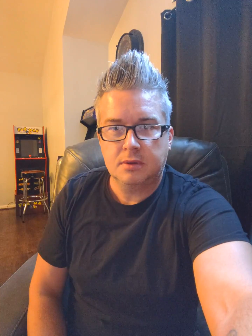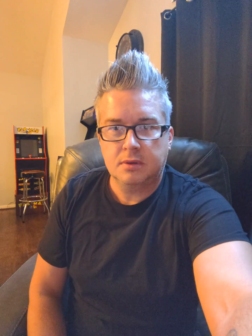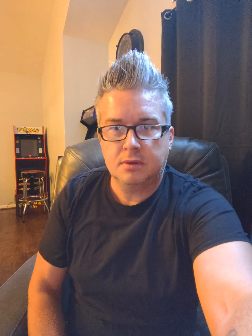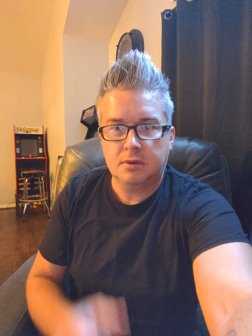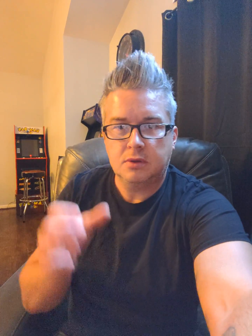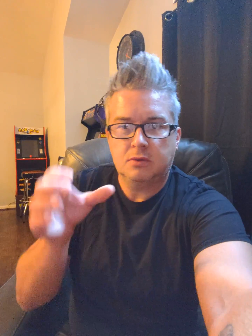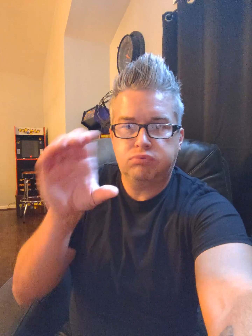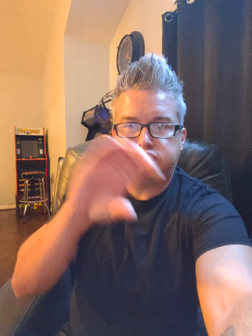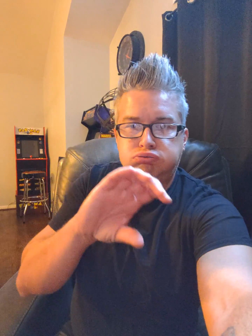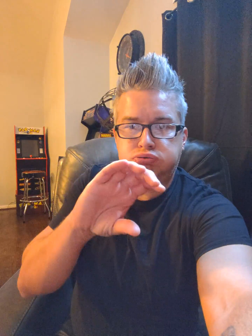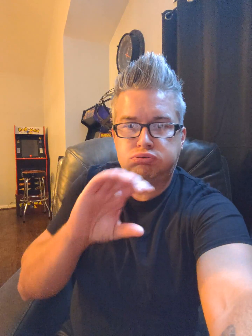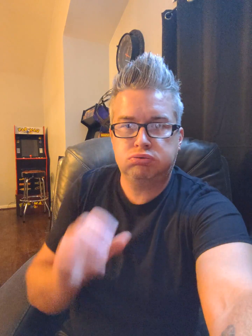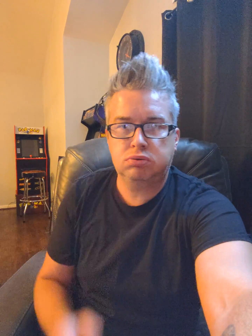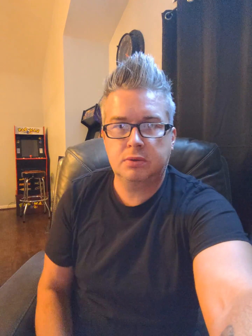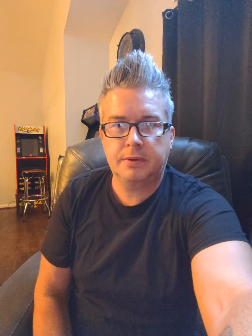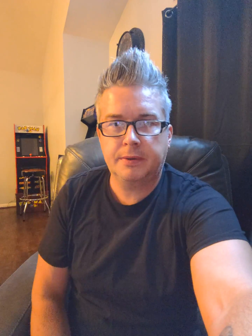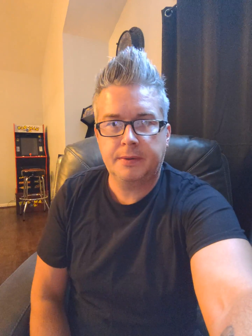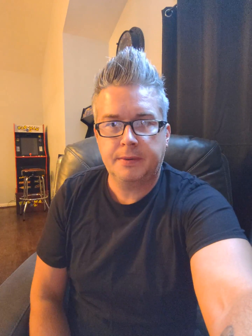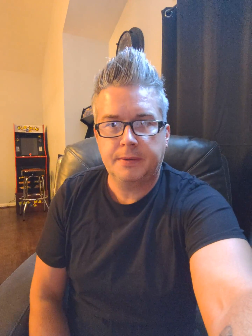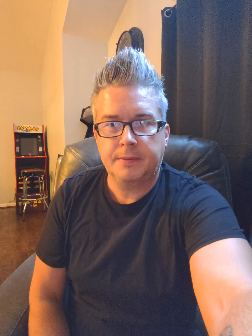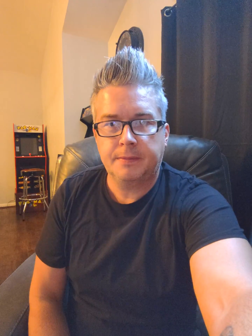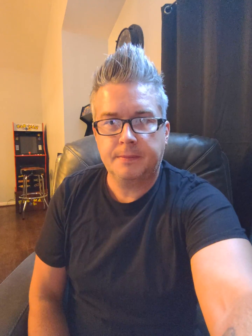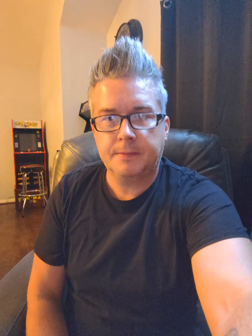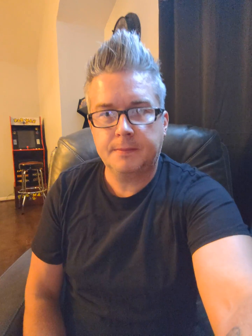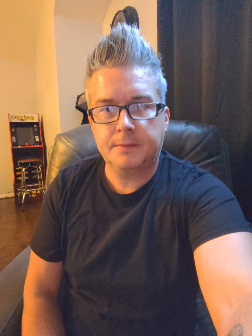pour